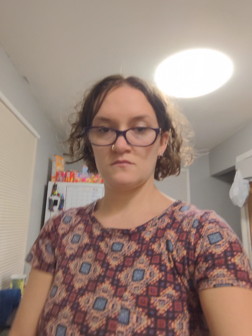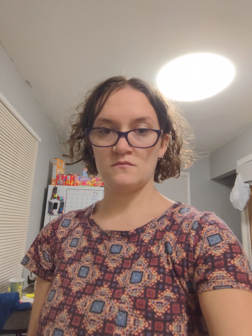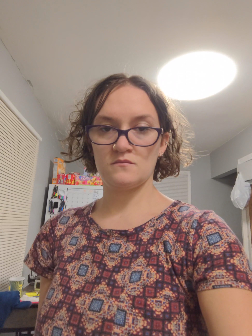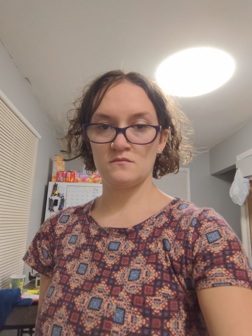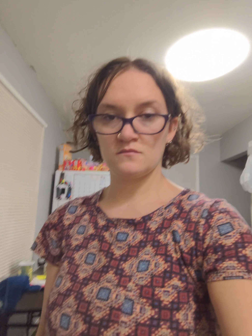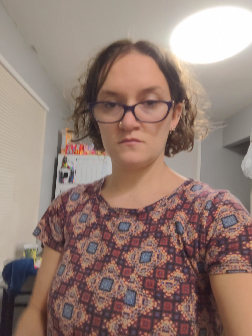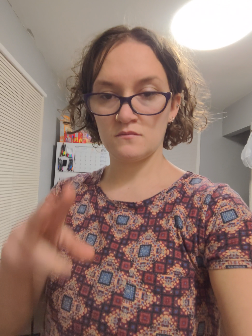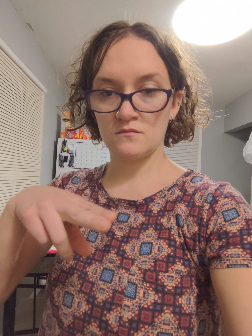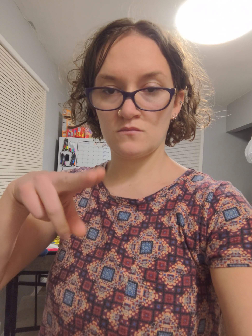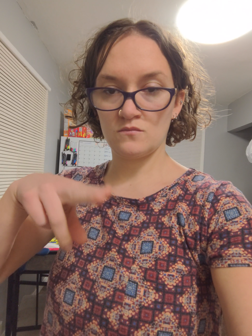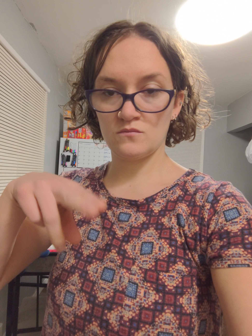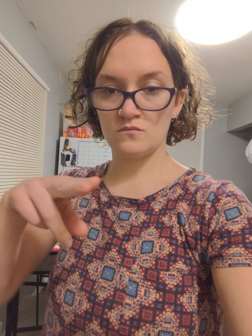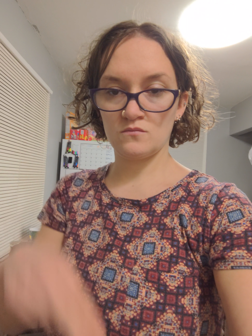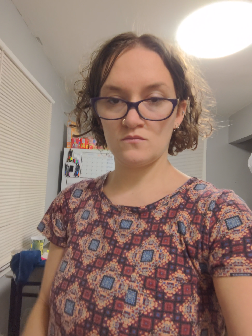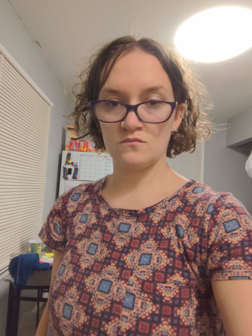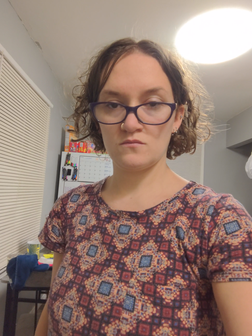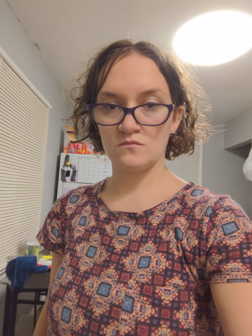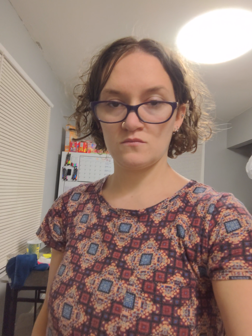chair